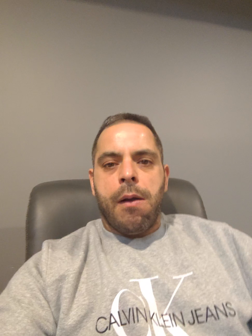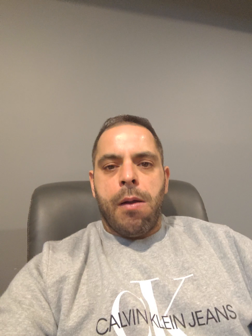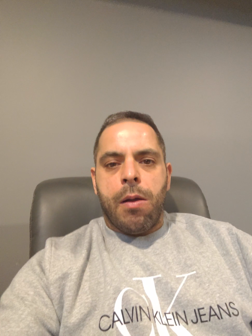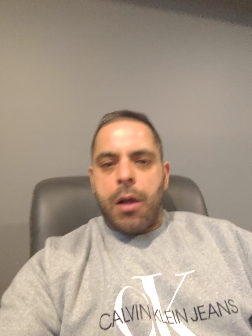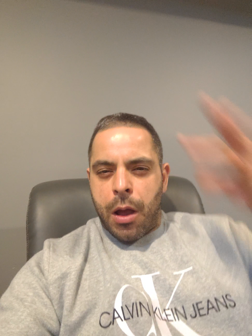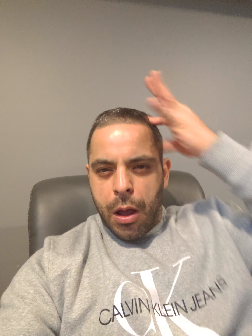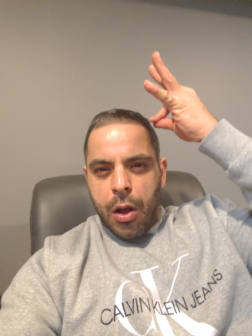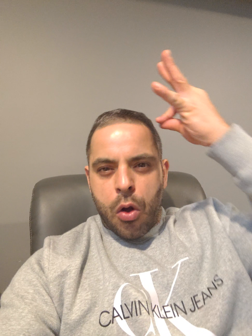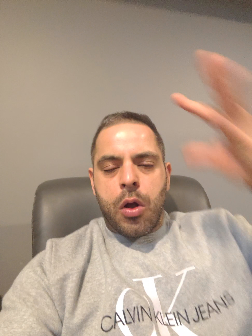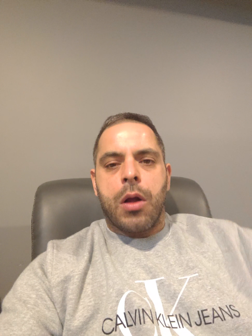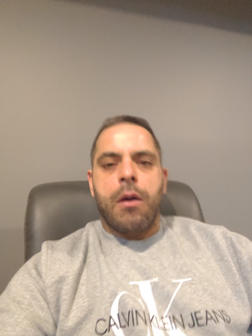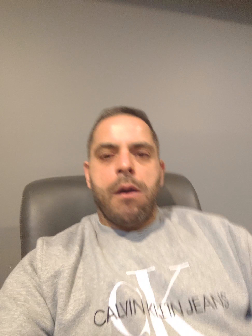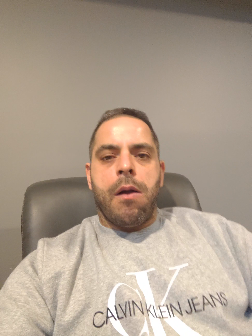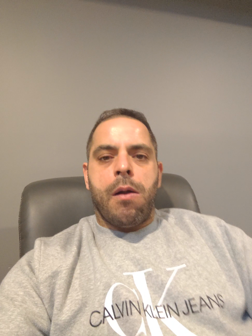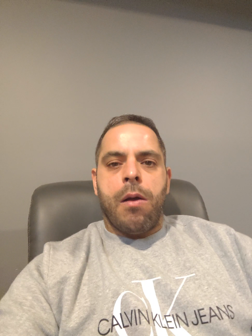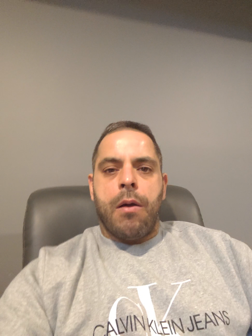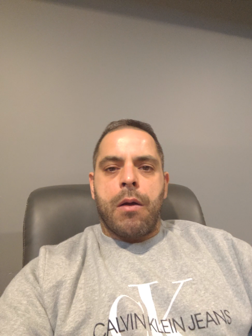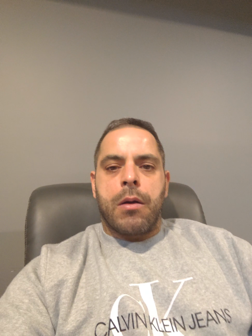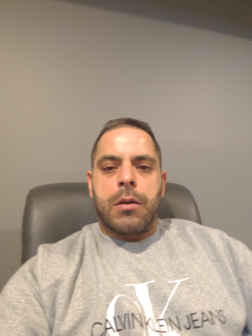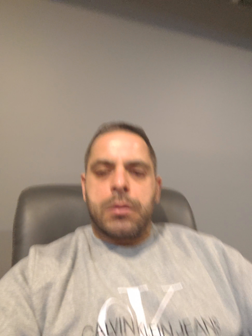hair